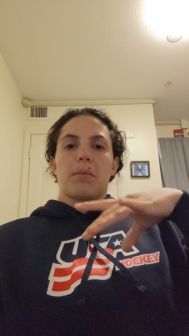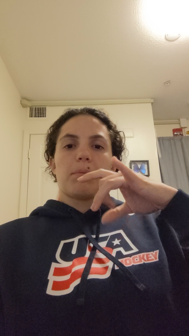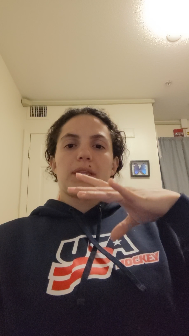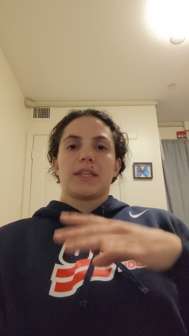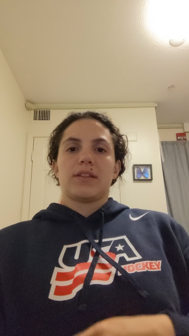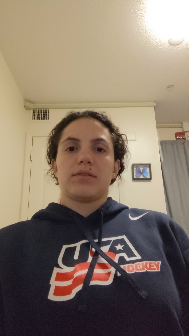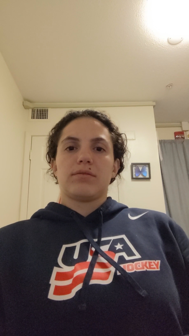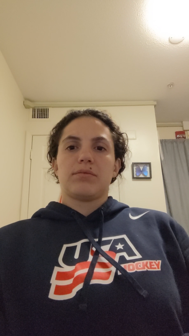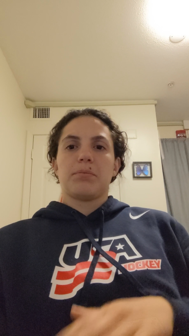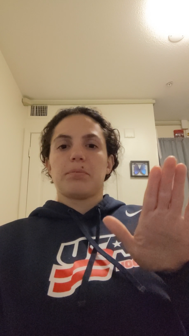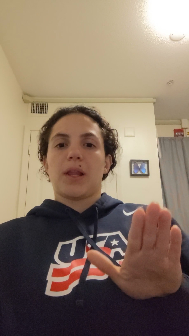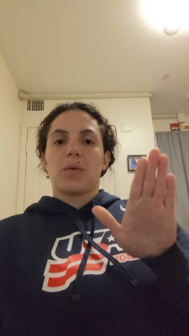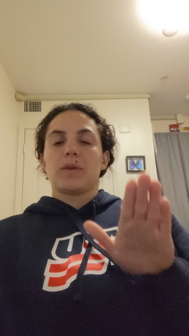penguin